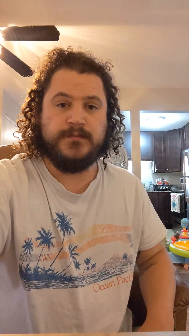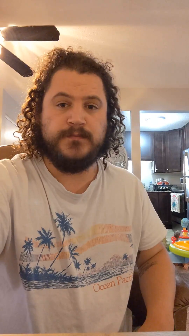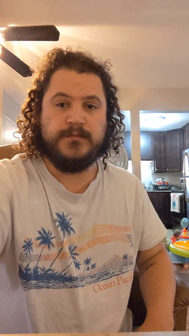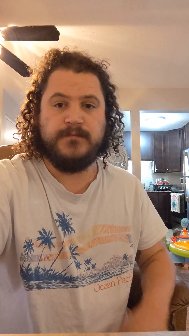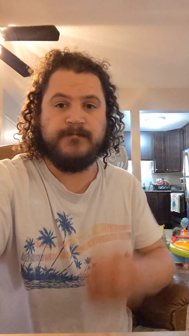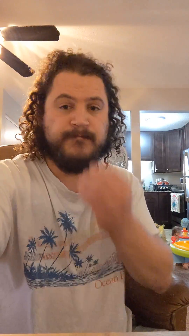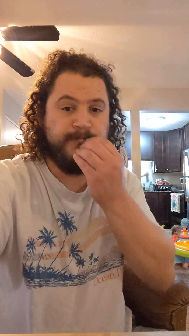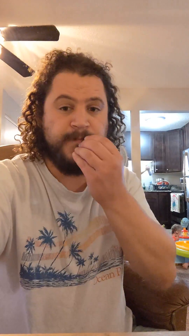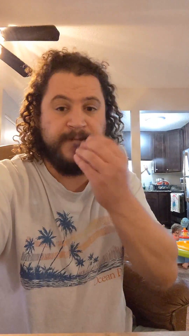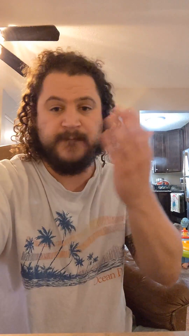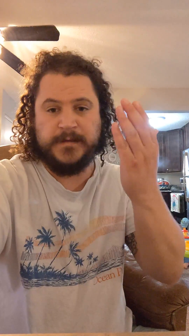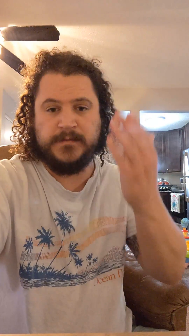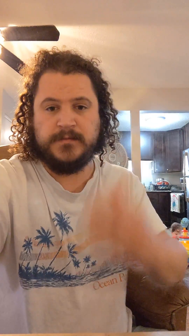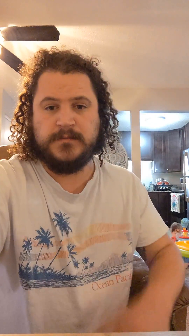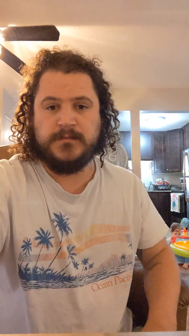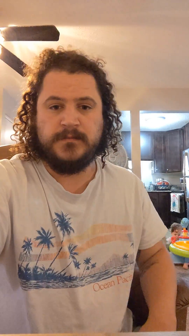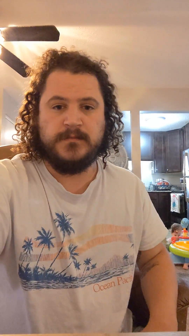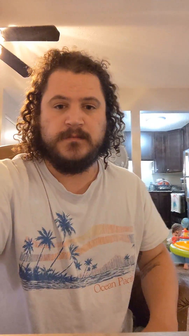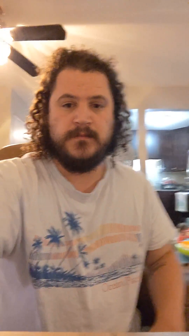breakfast